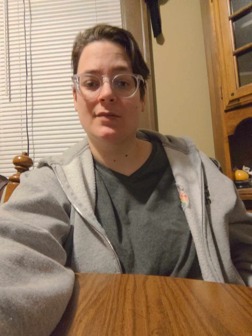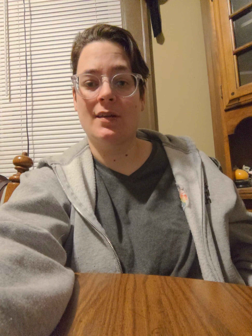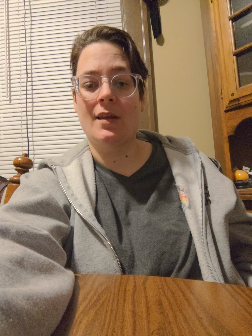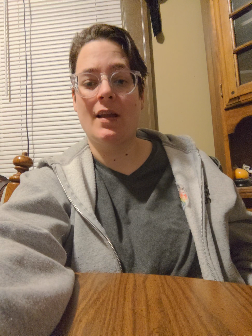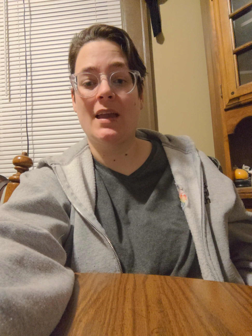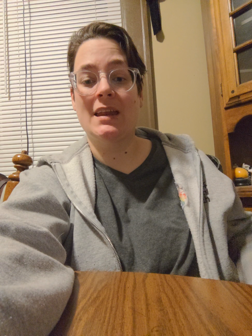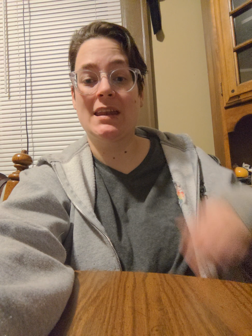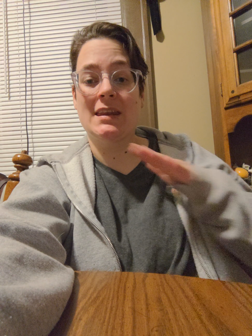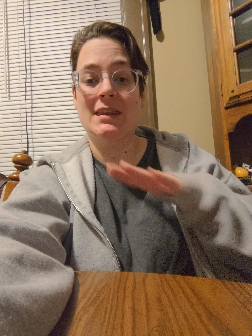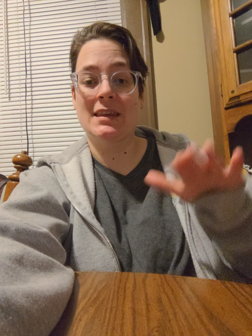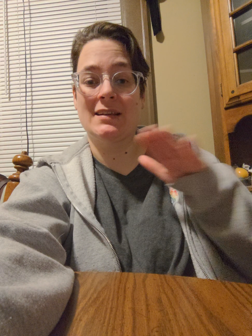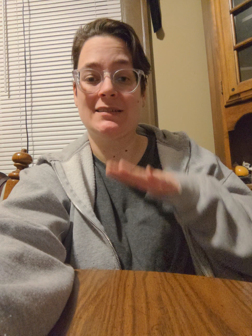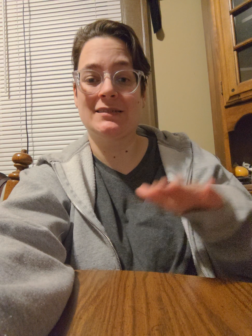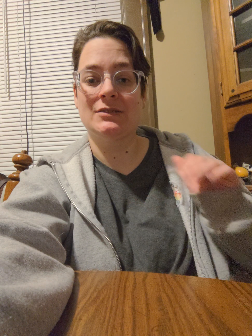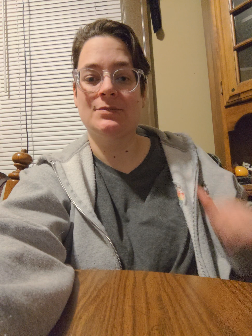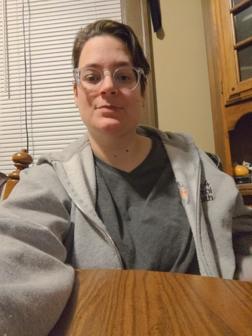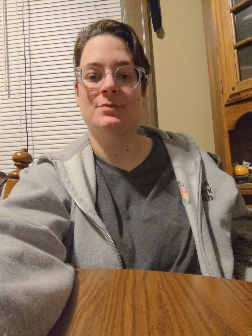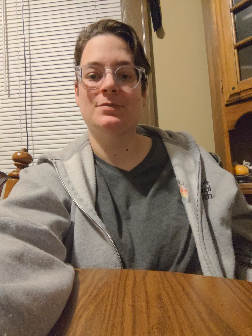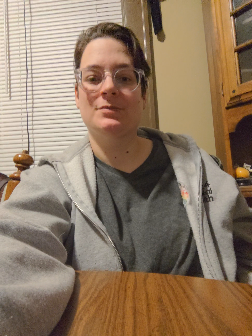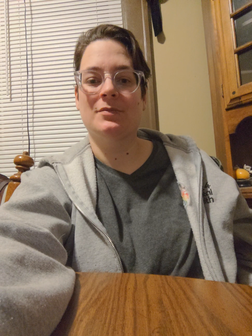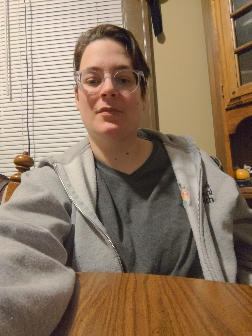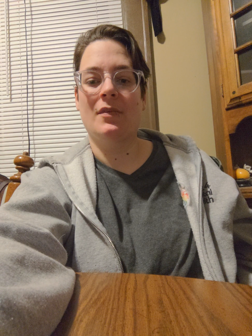clean